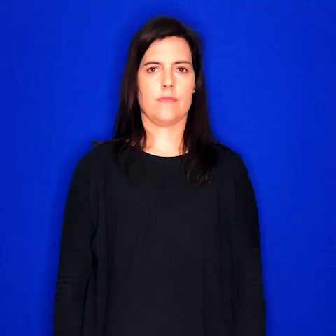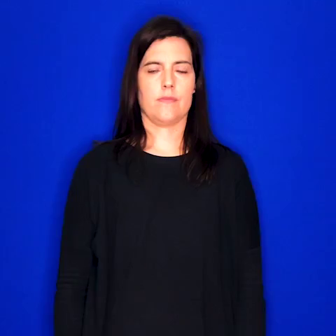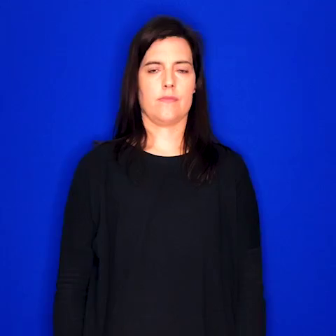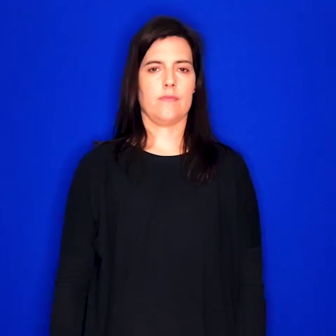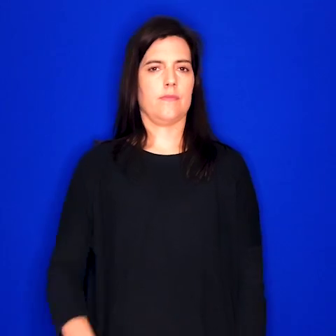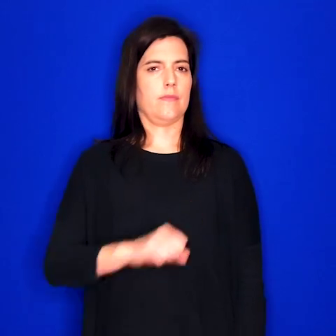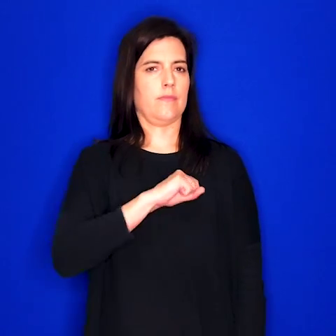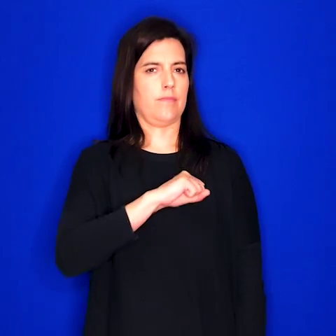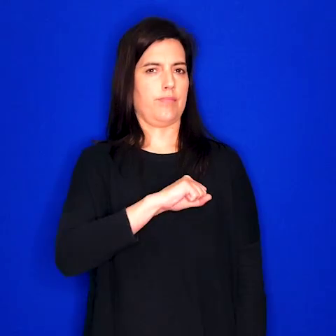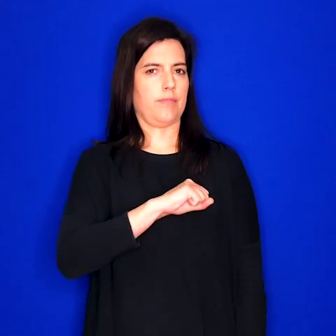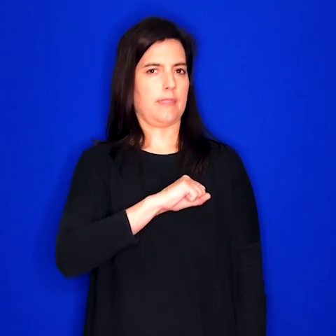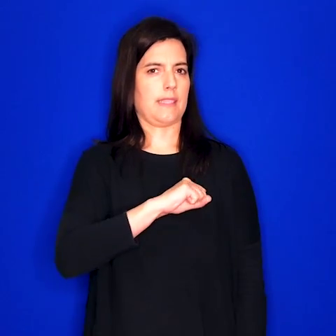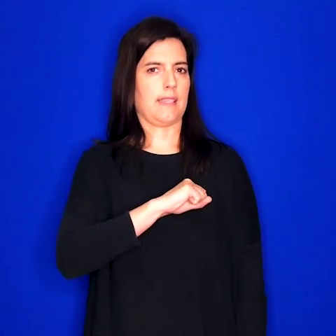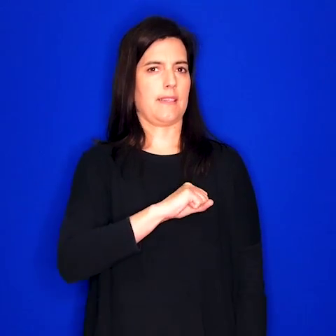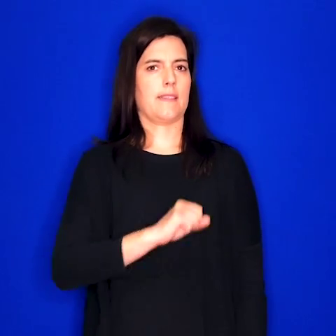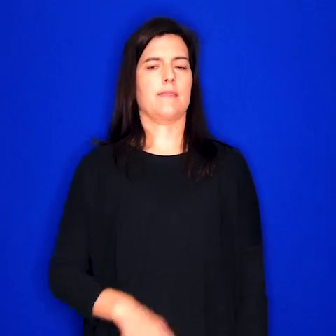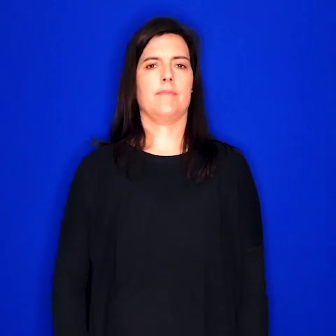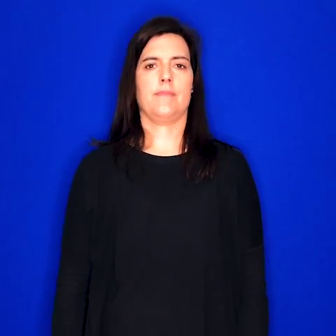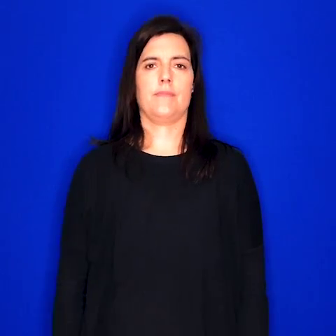taquicardia